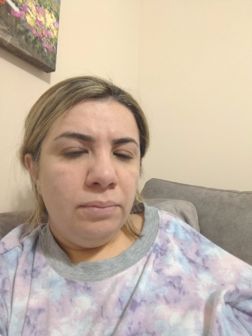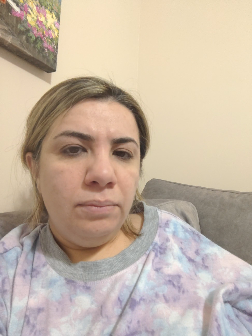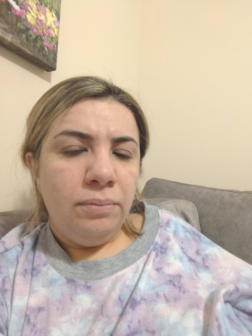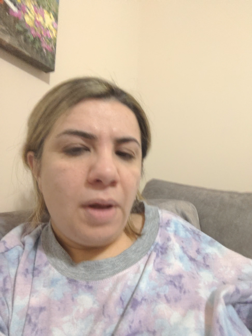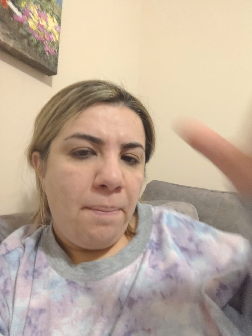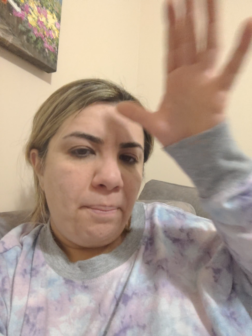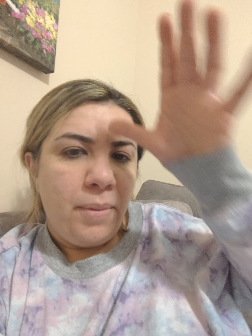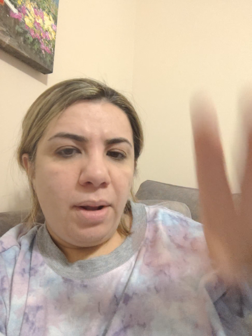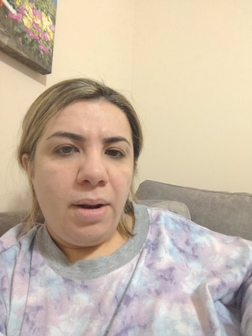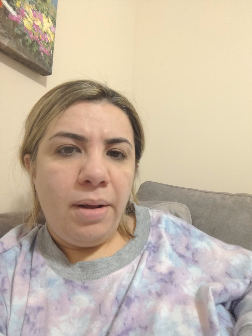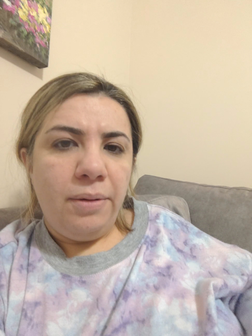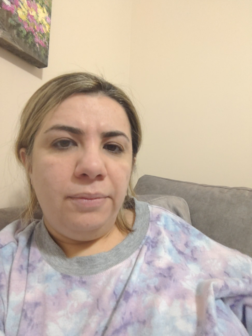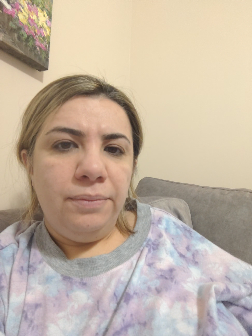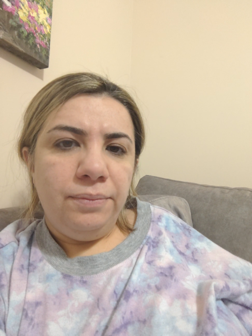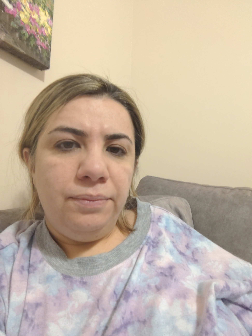man